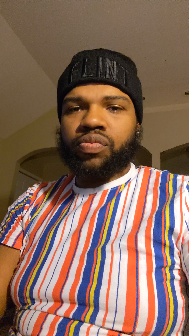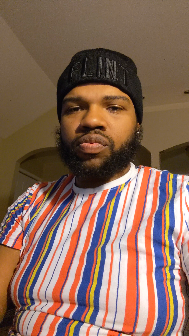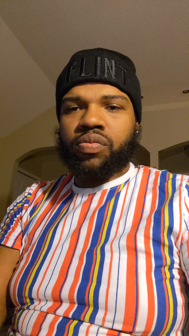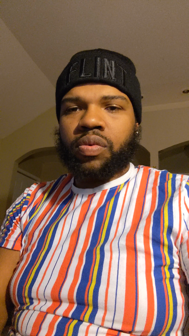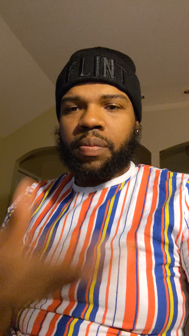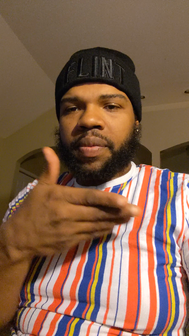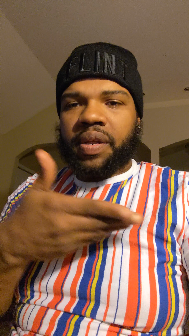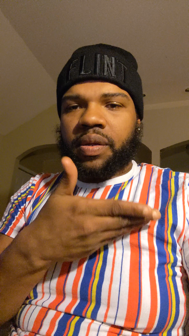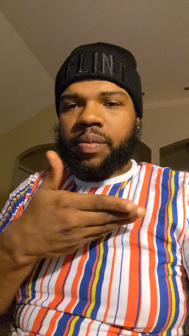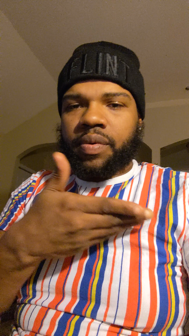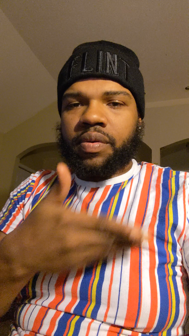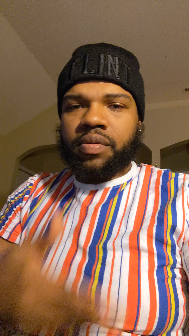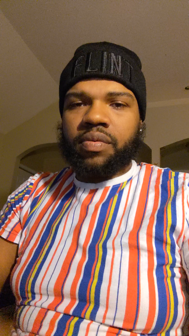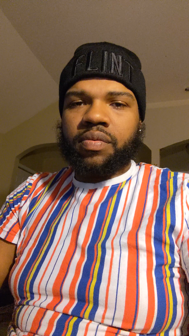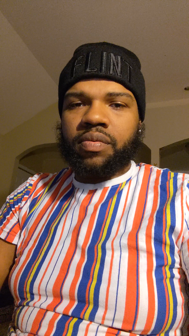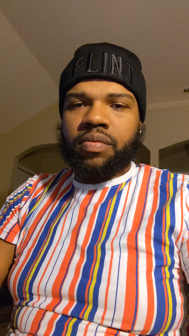baby